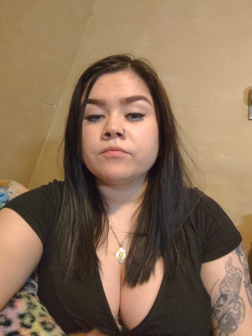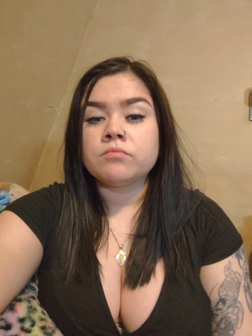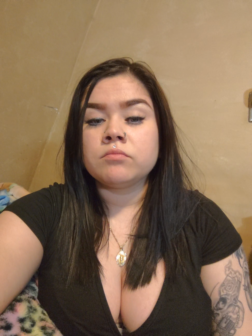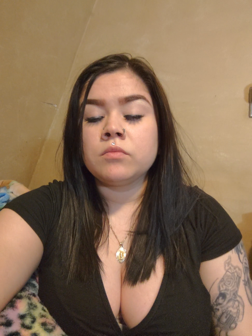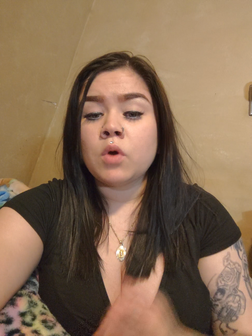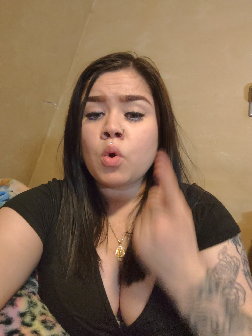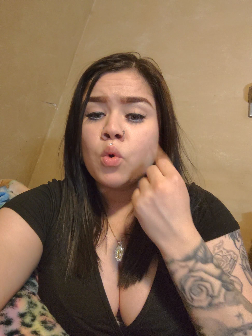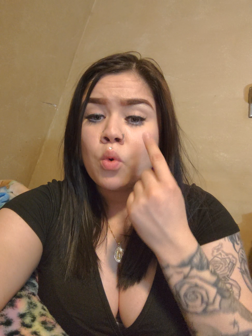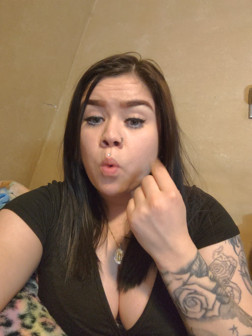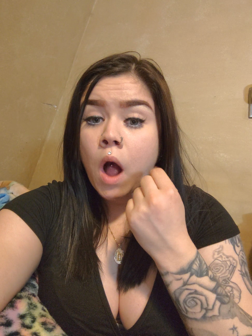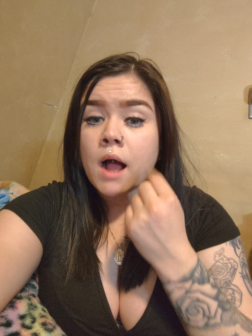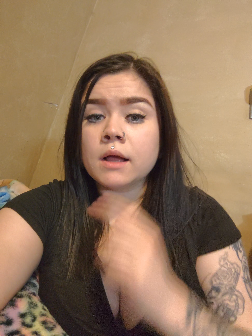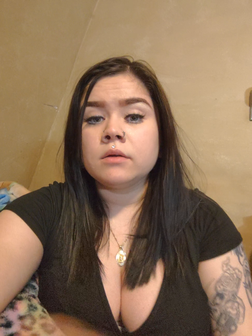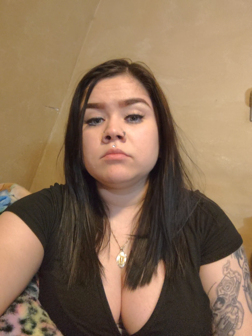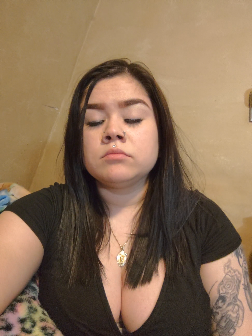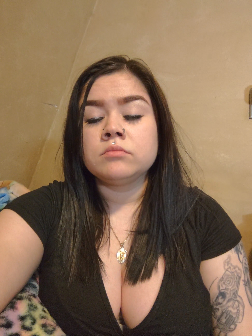cry